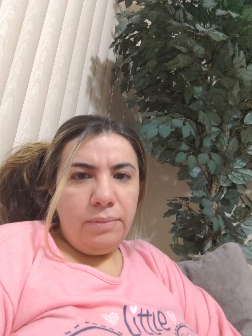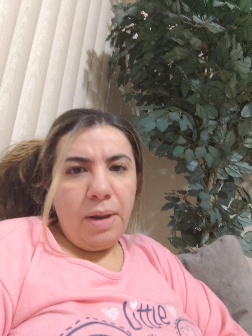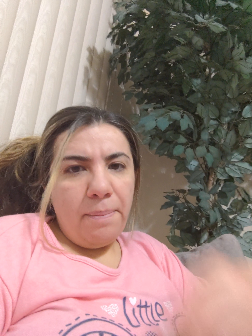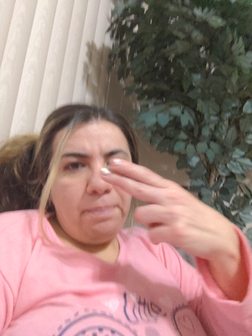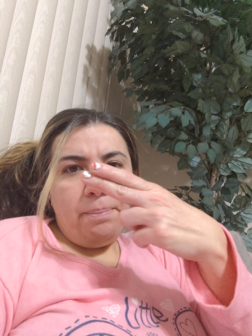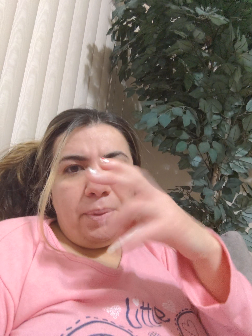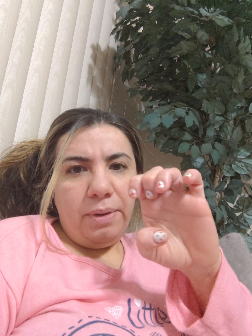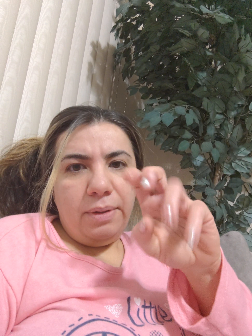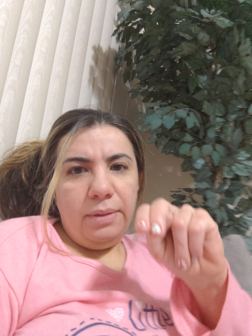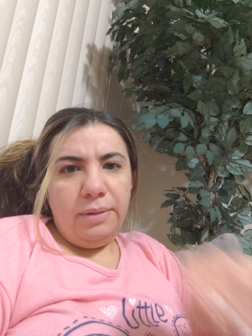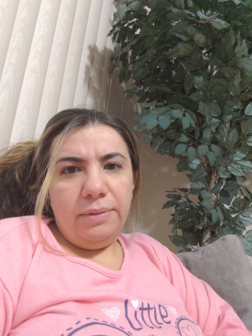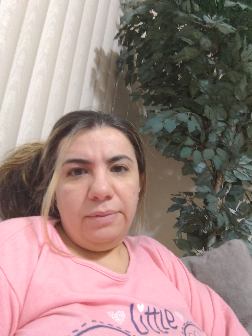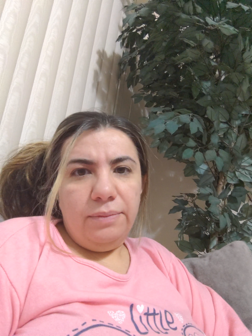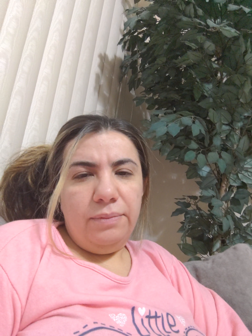hen